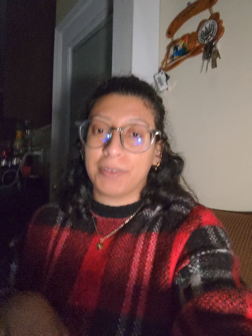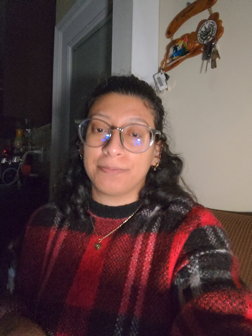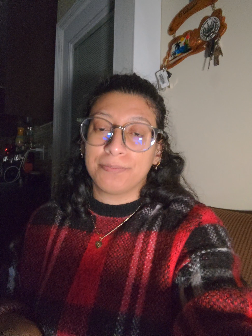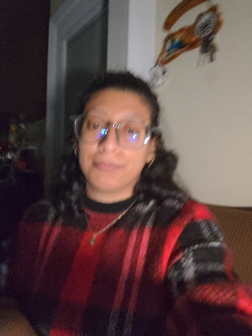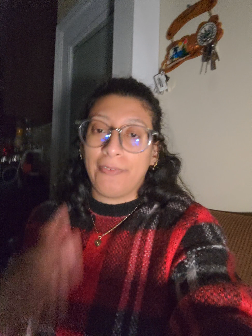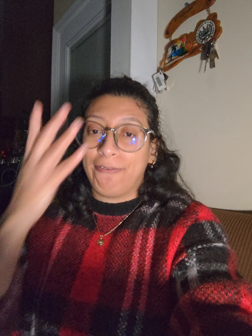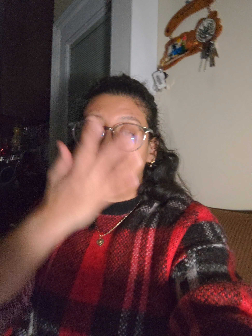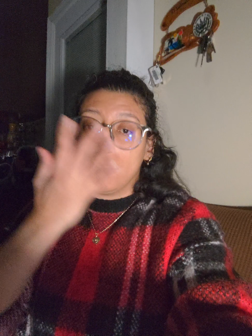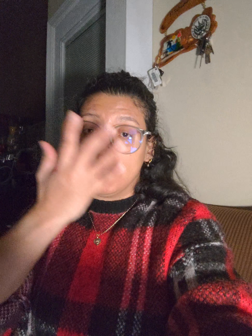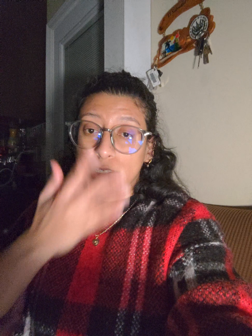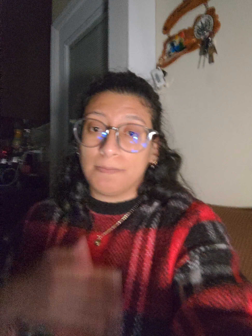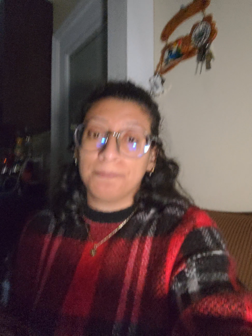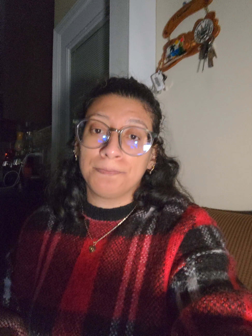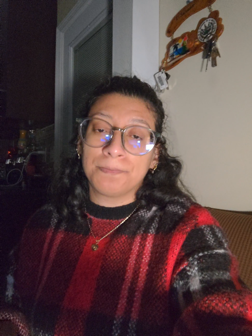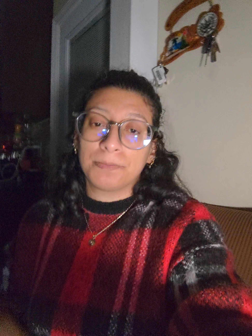face